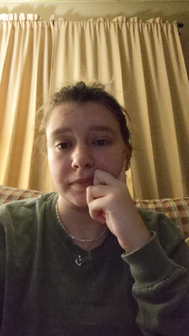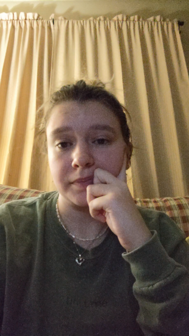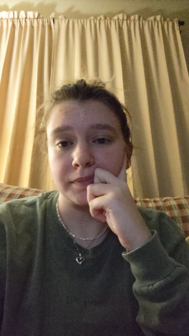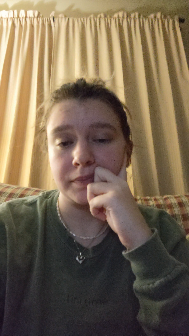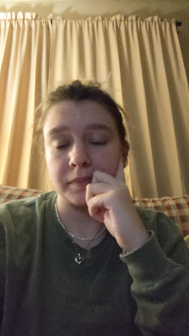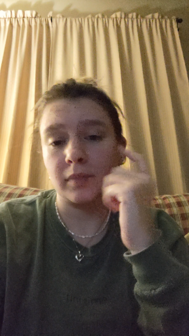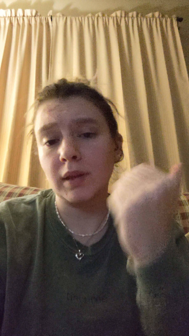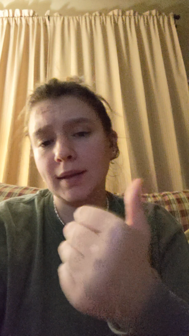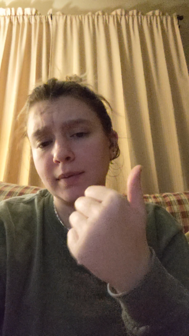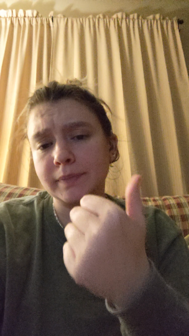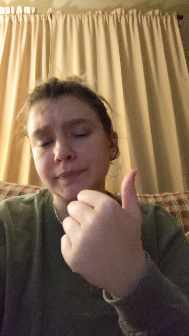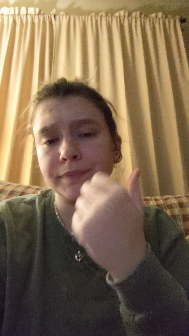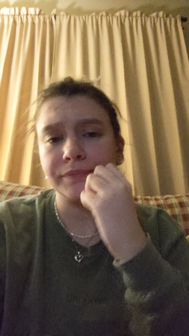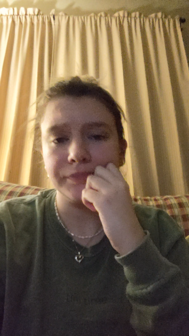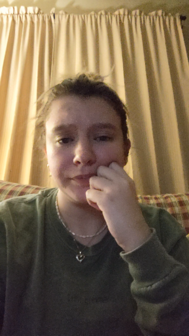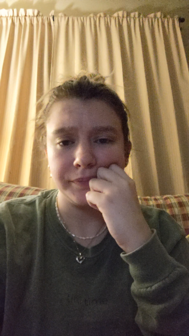help